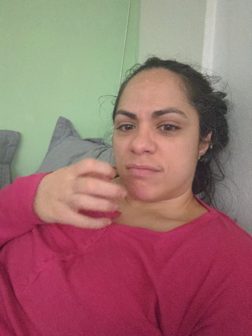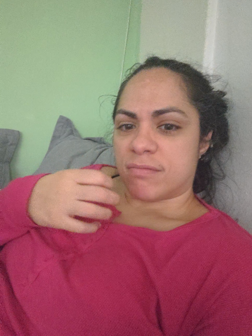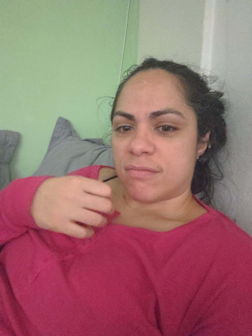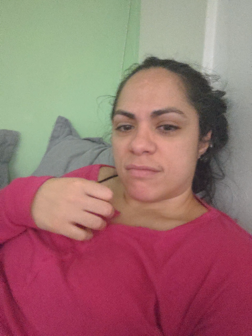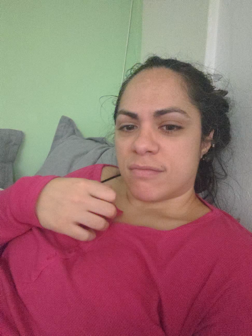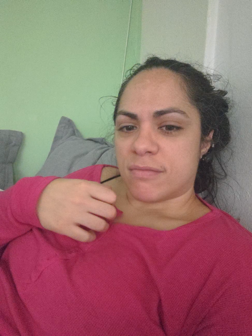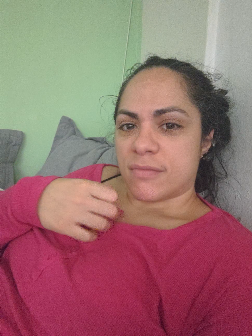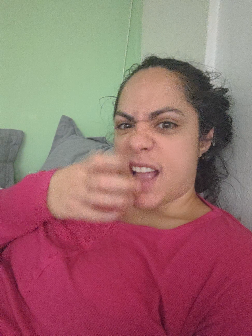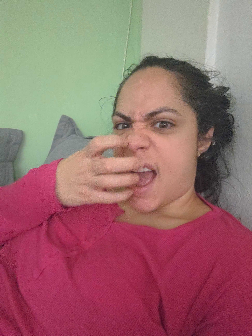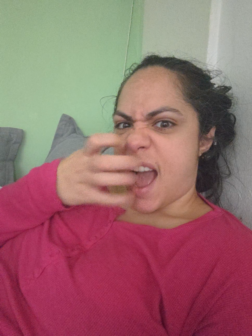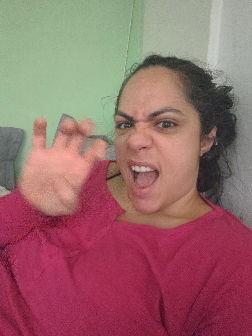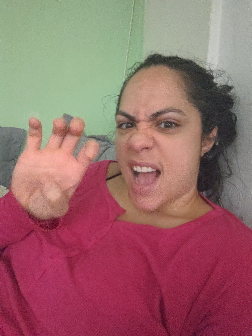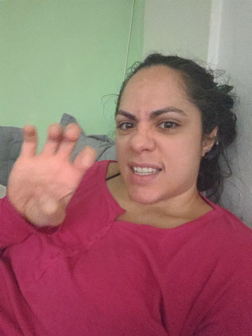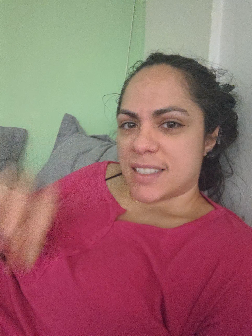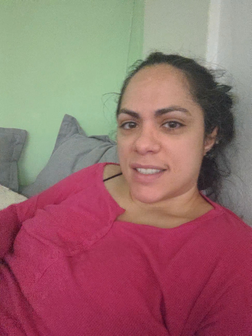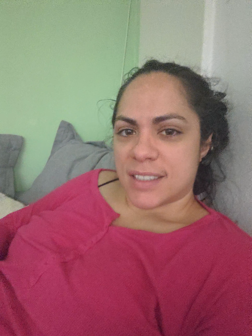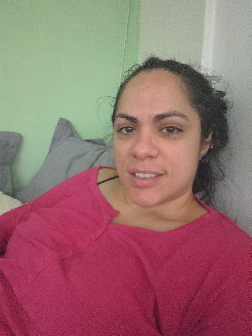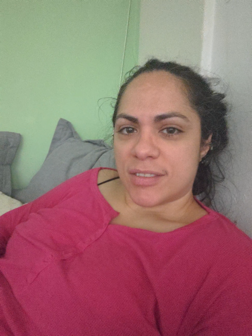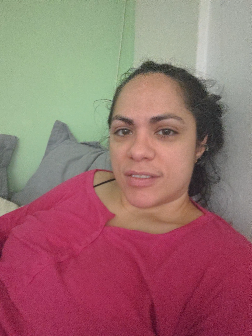hot